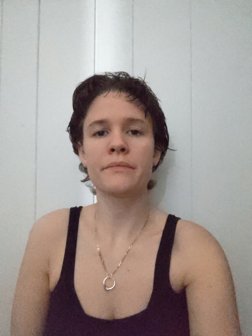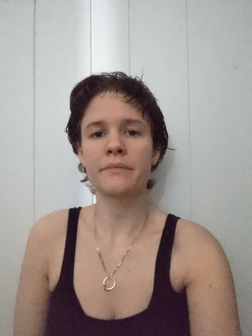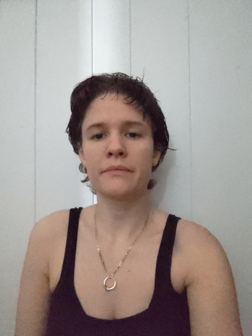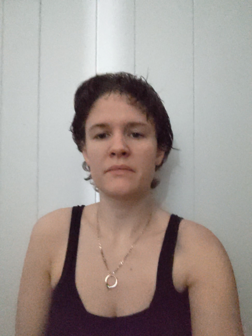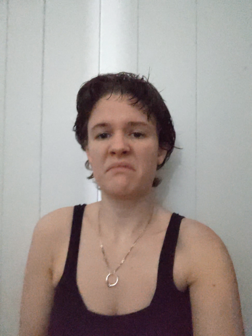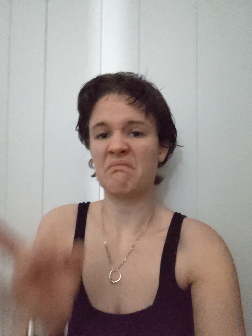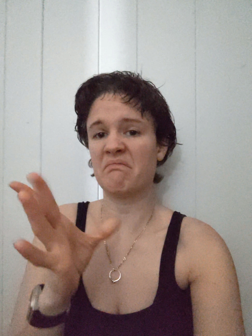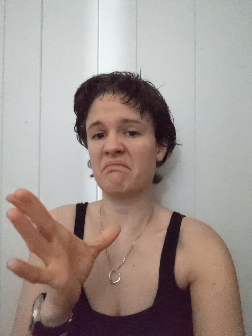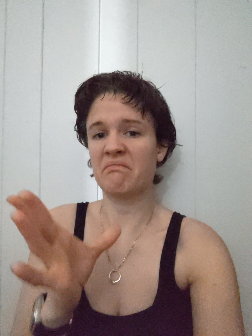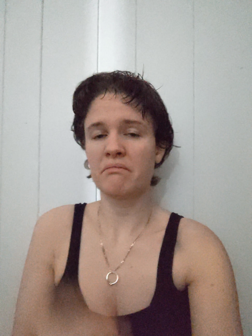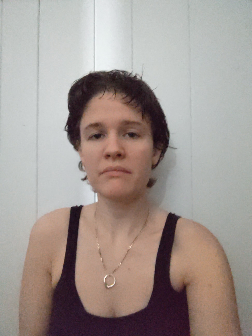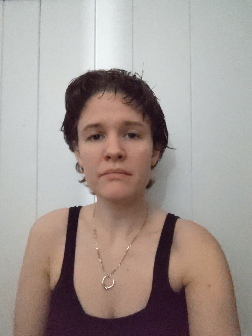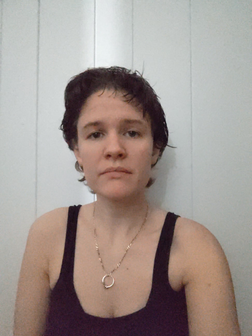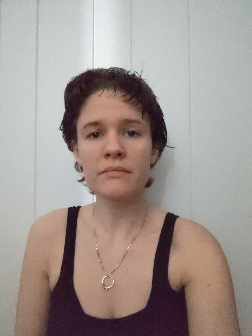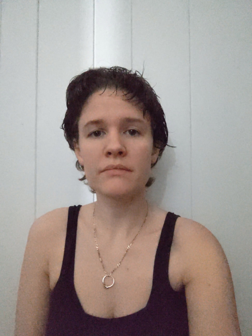yucky